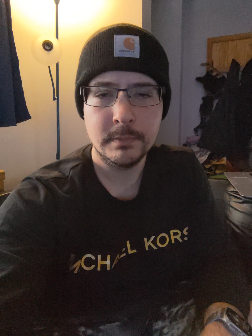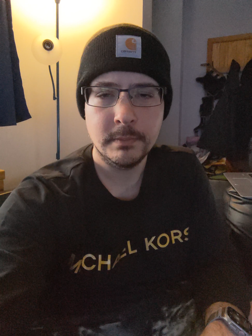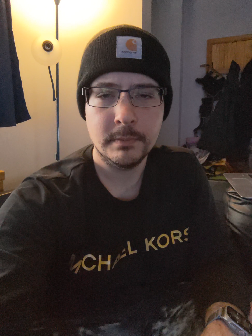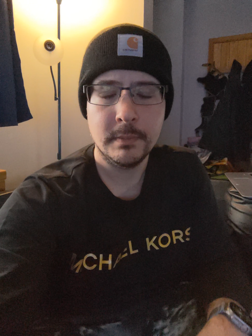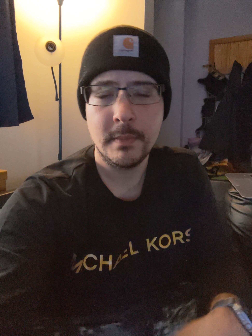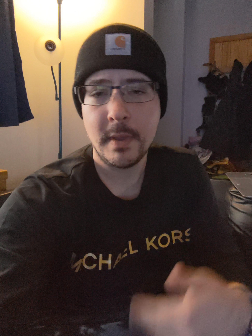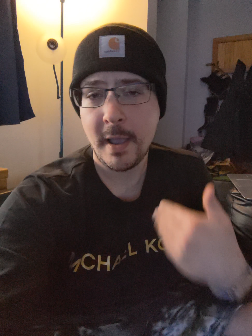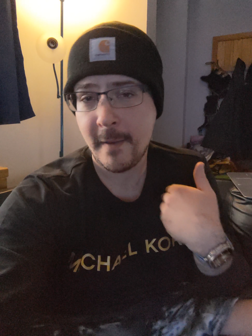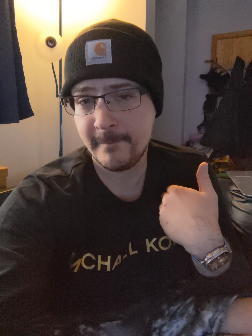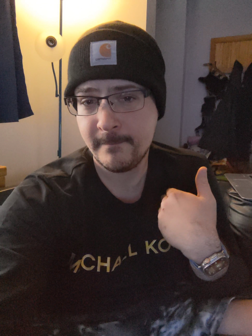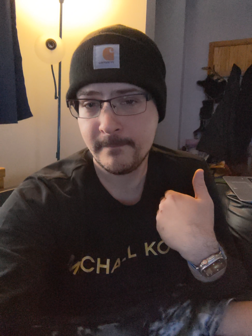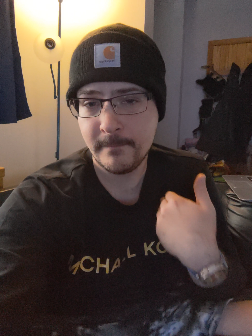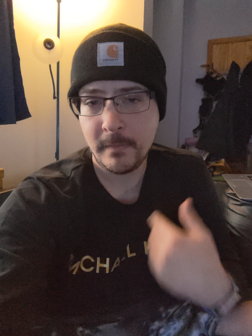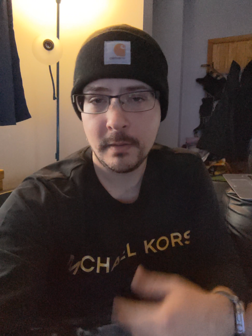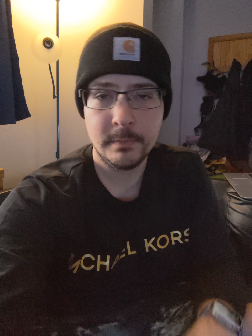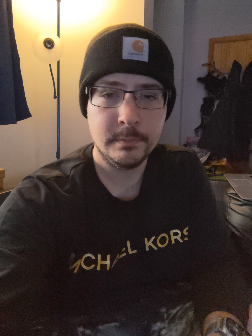have